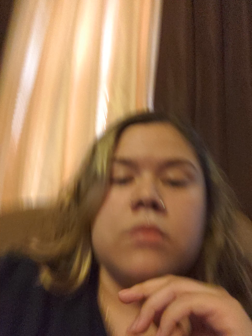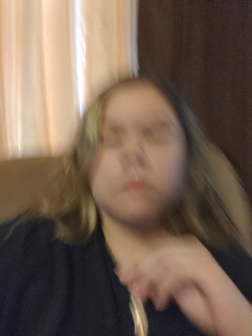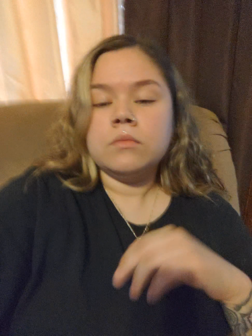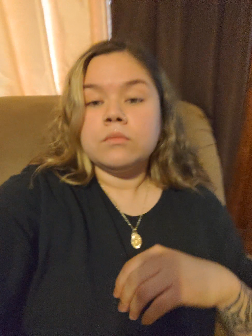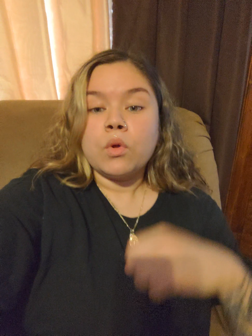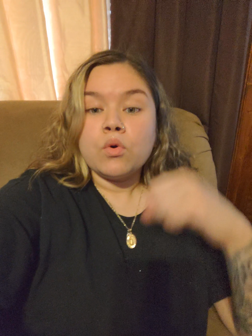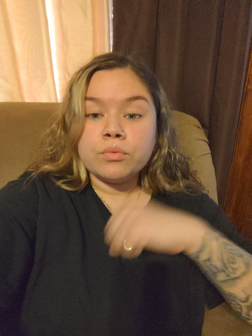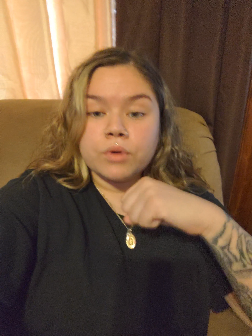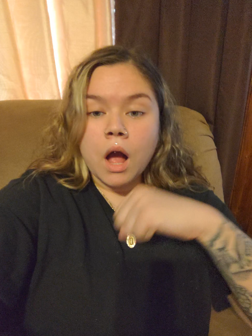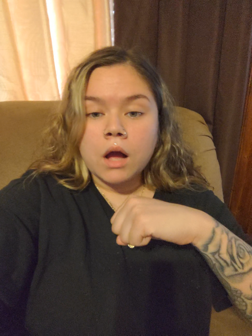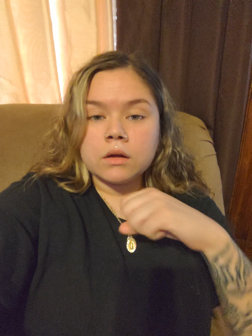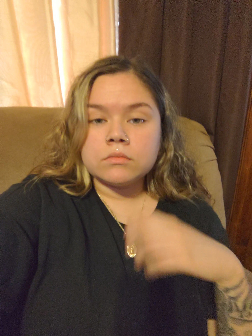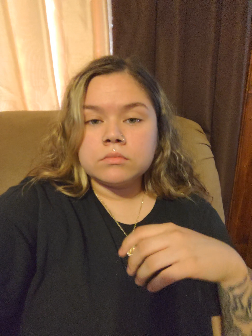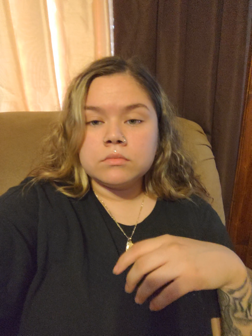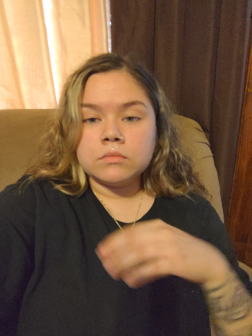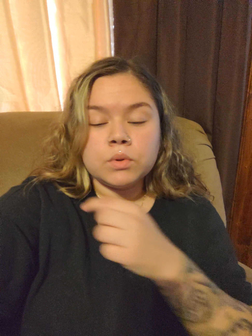rock